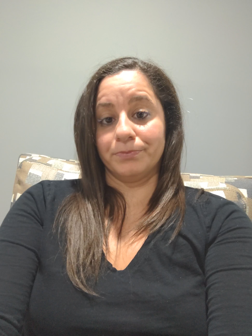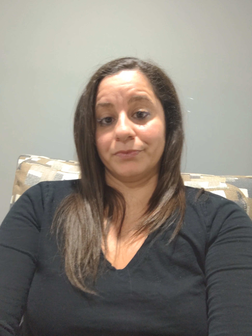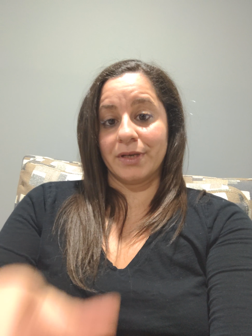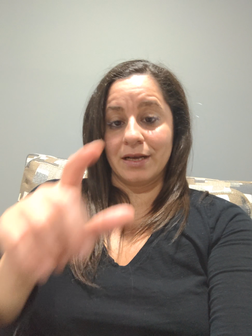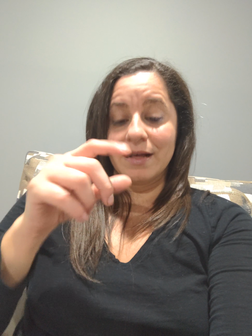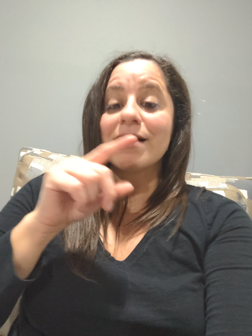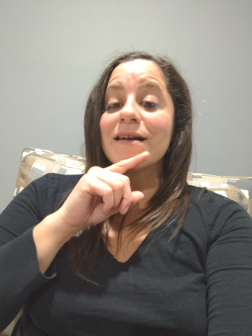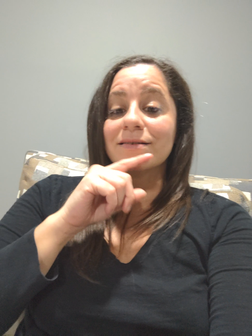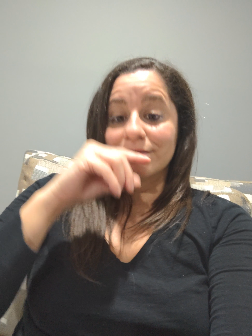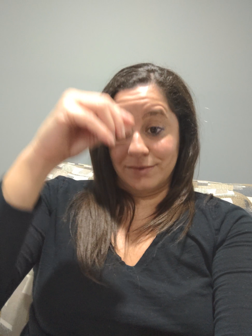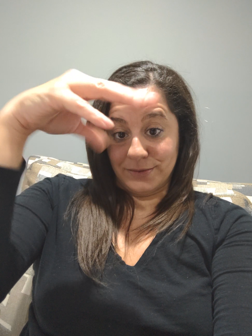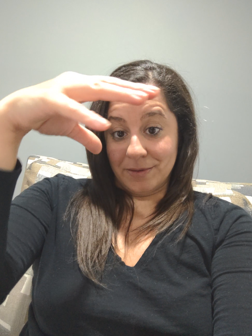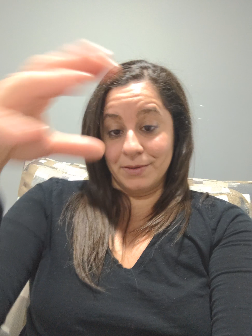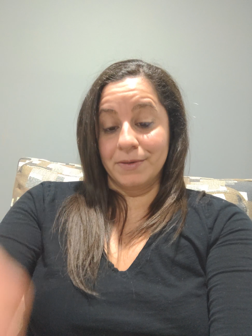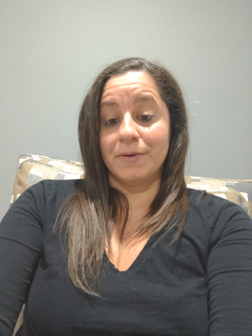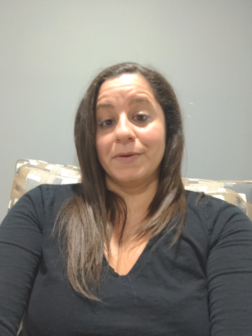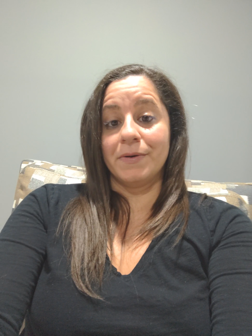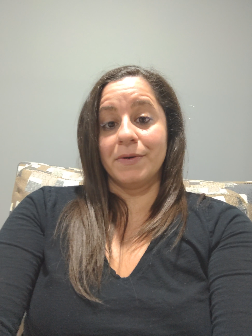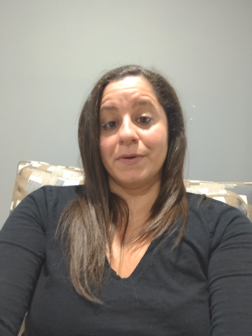lamp